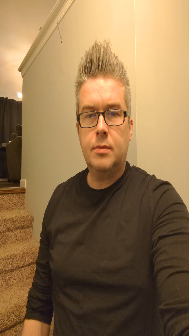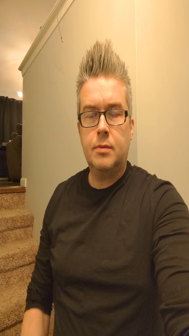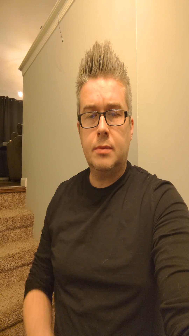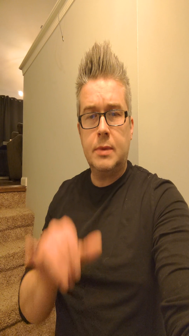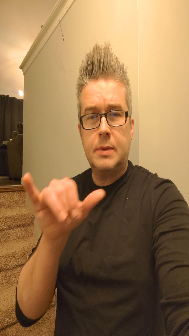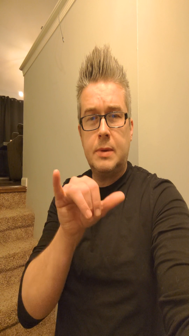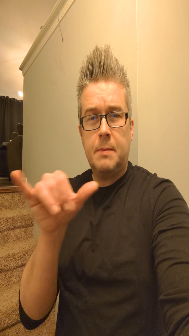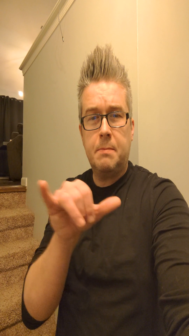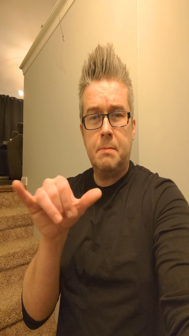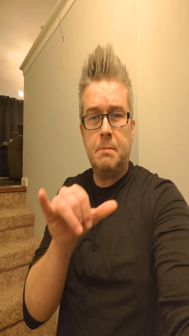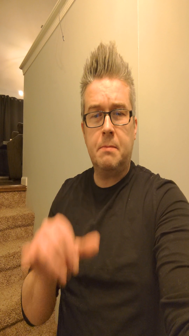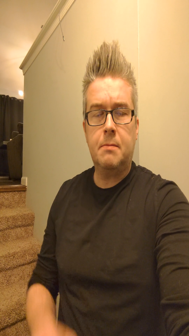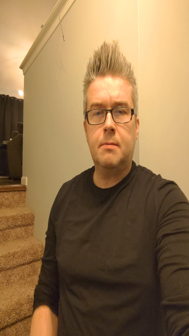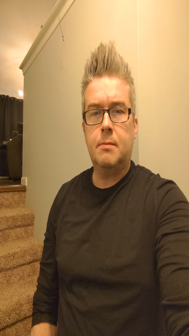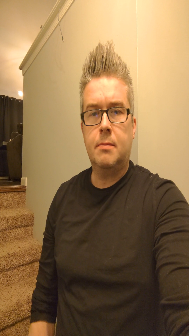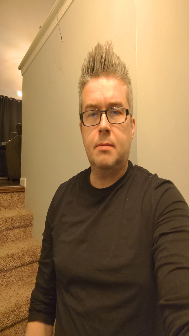same